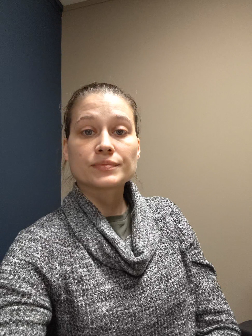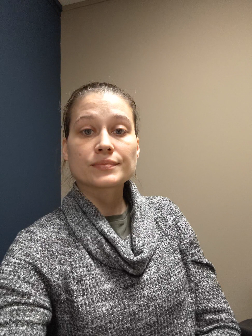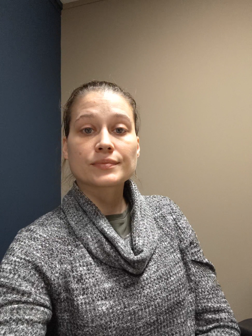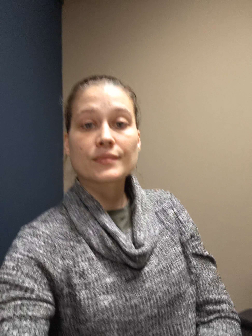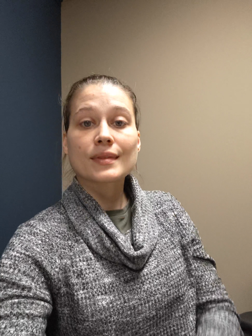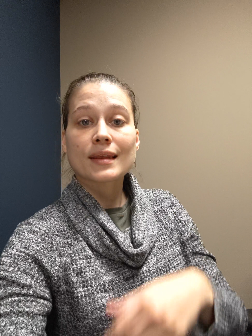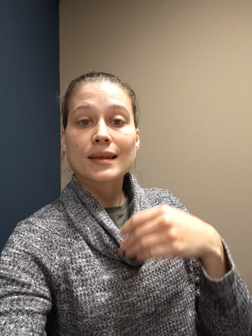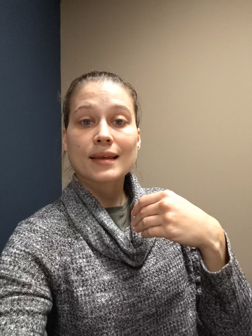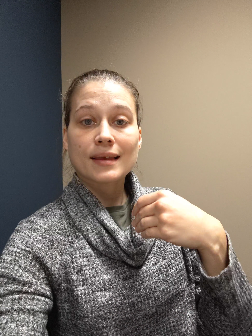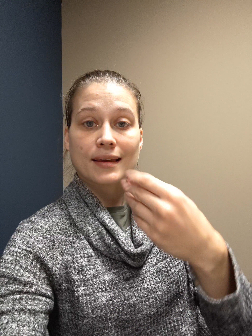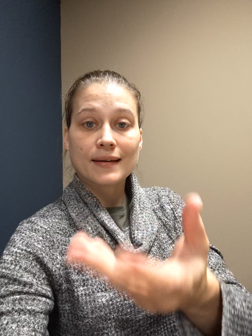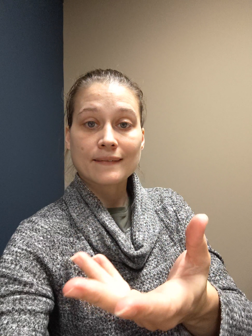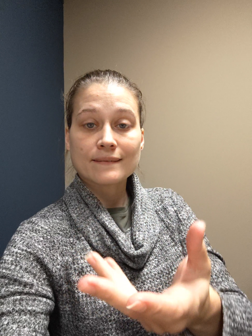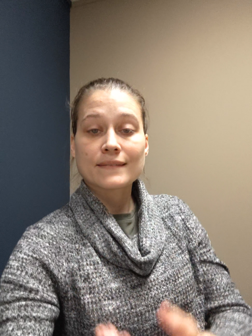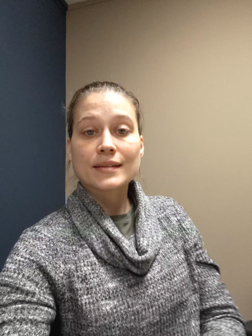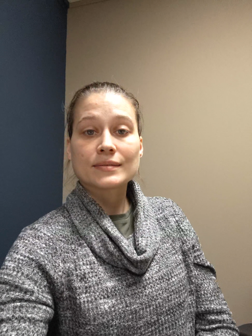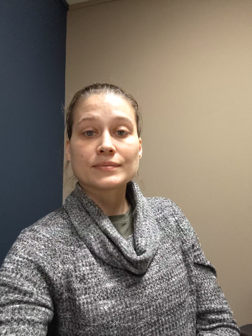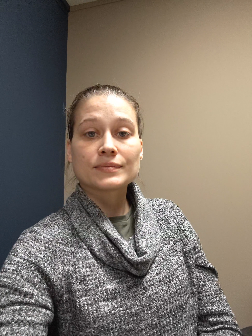give